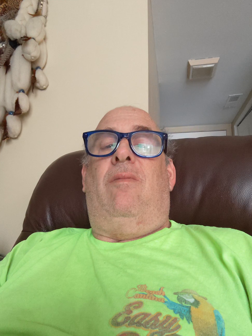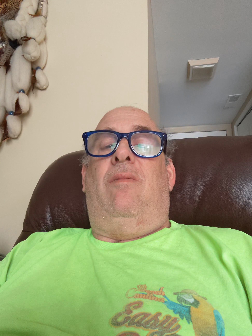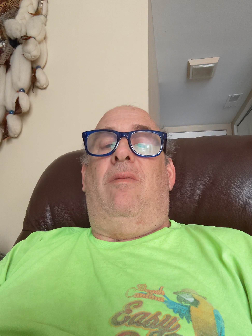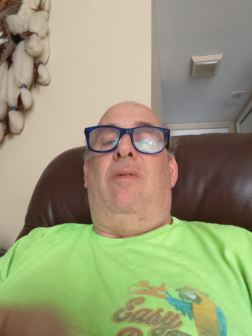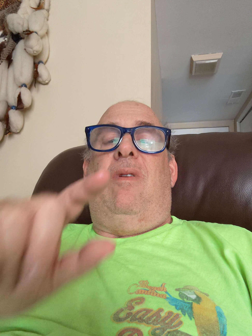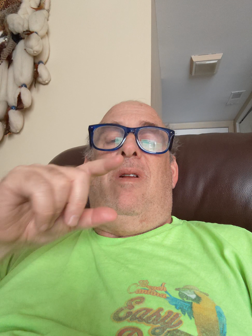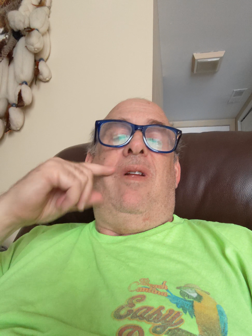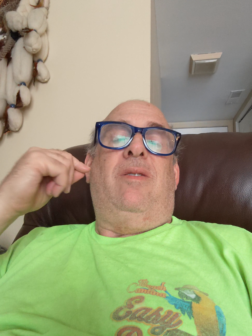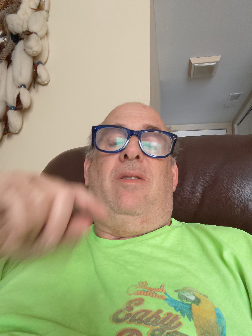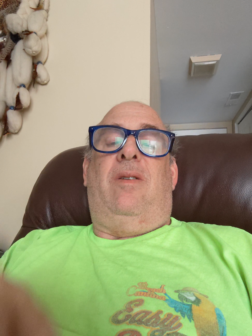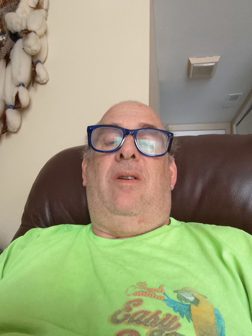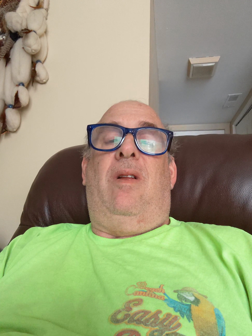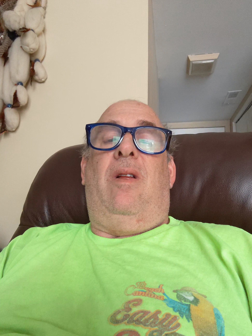cat